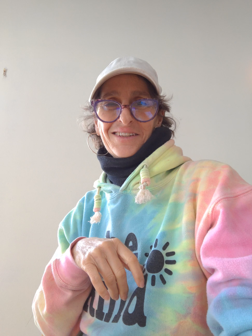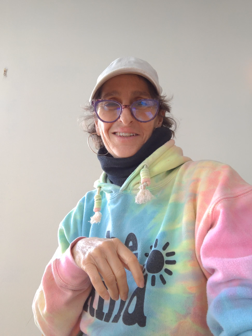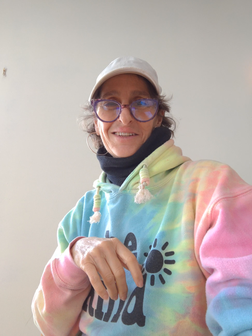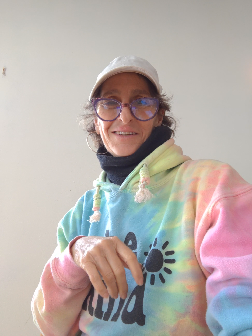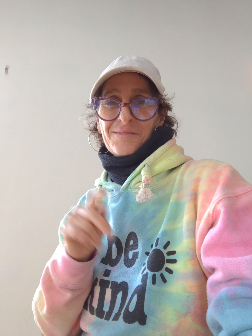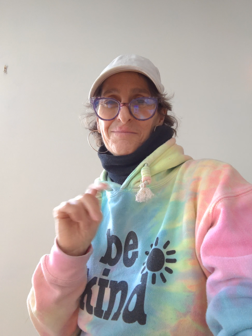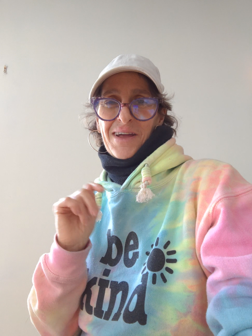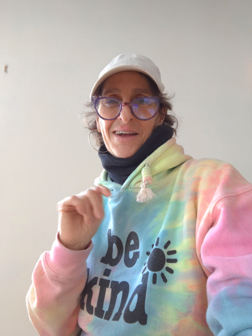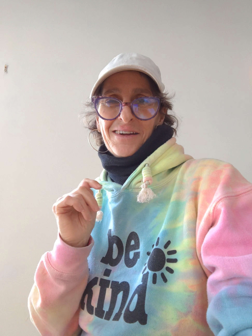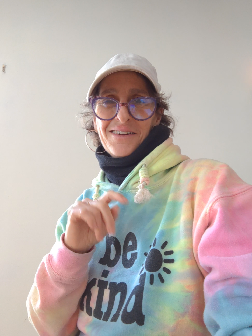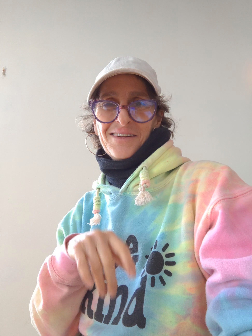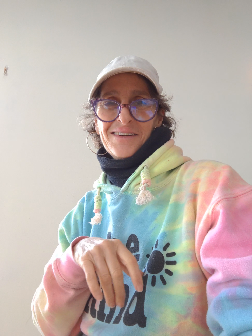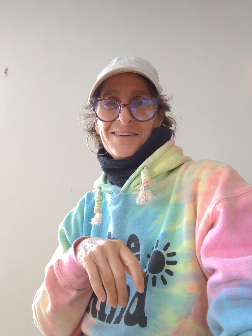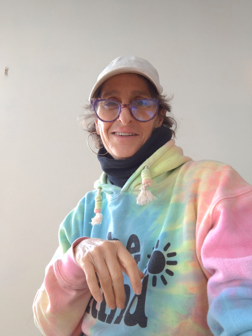potty